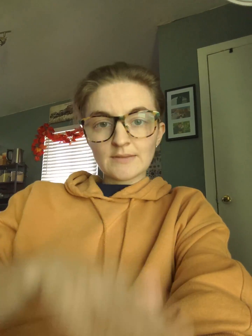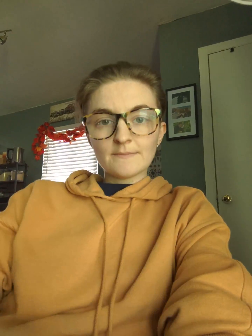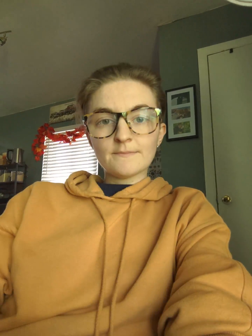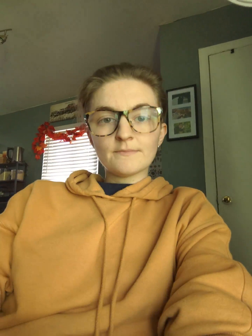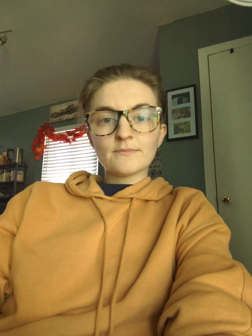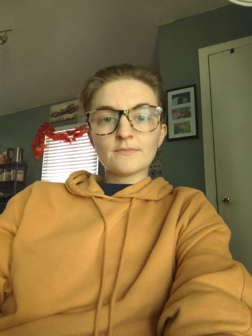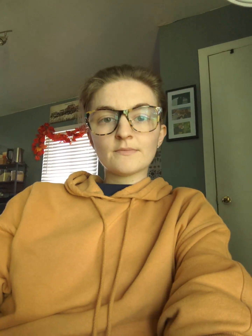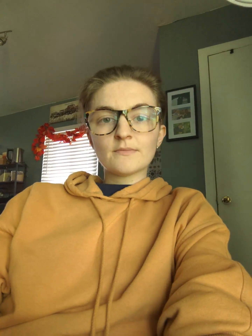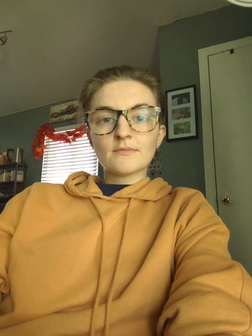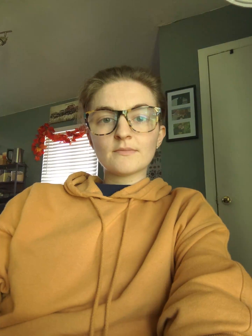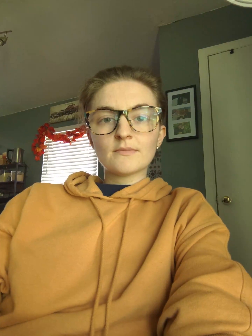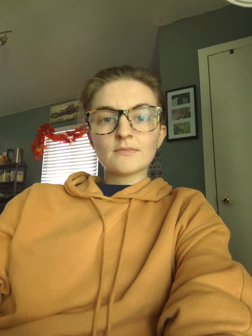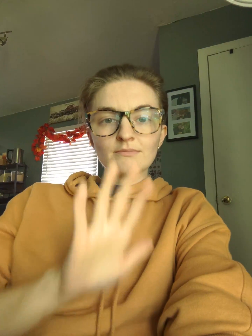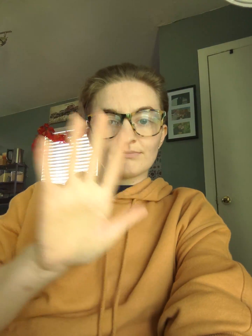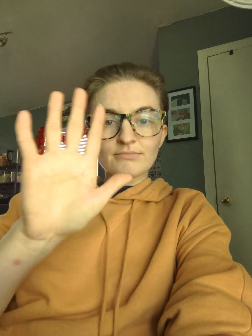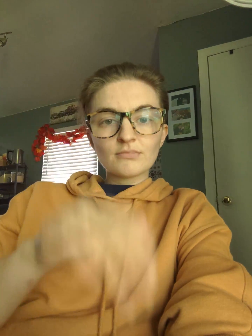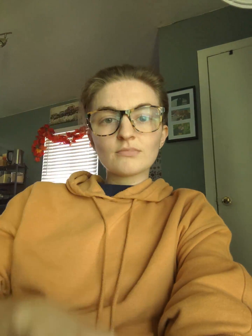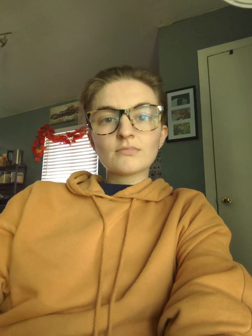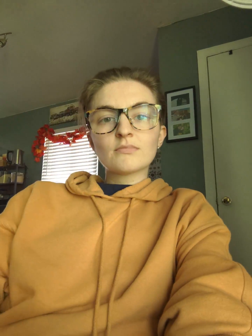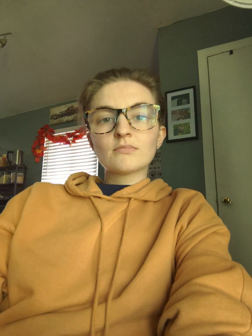give me five